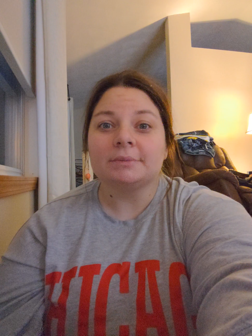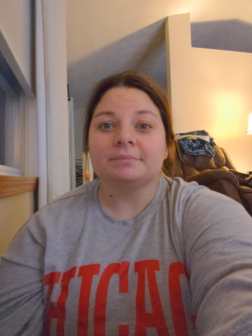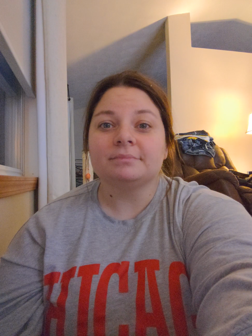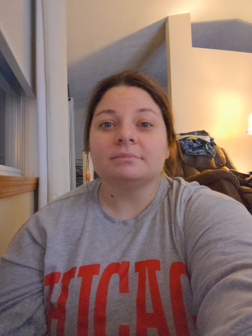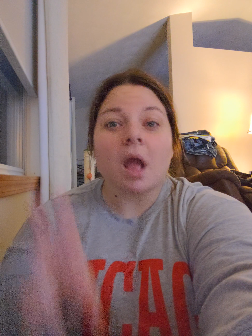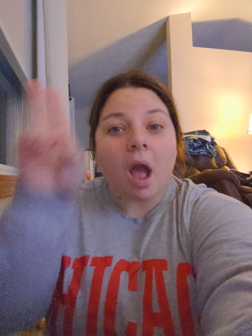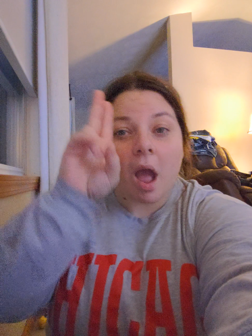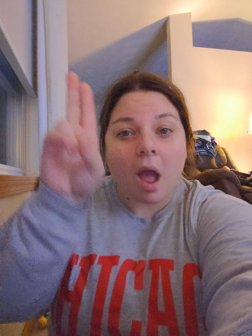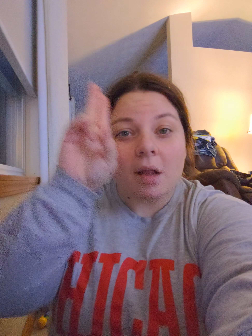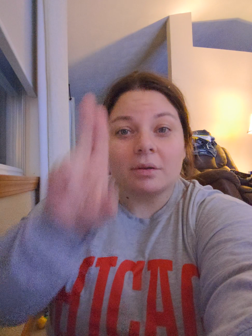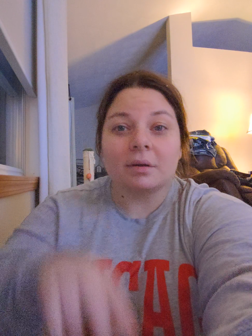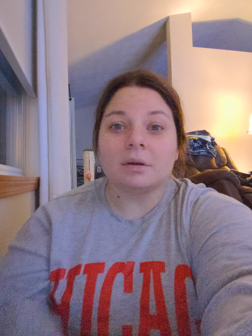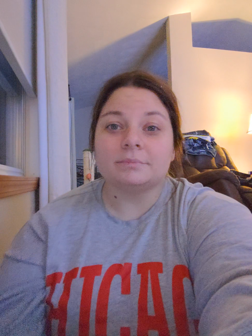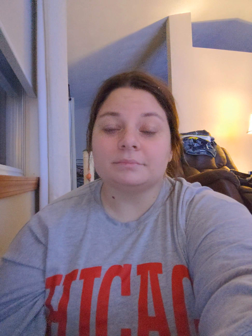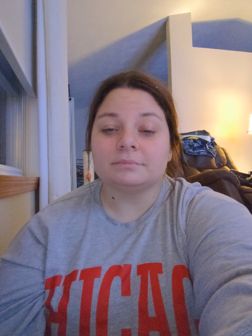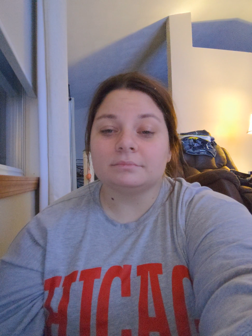uncle